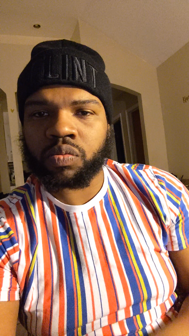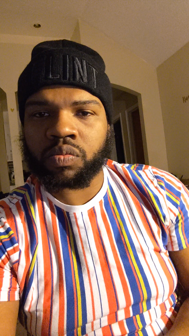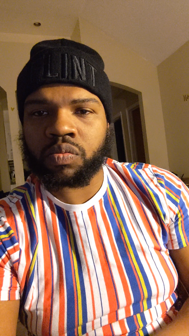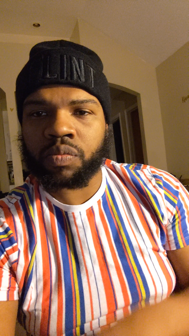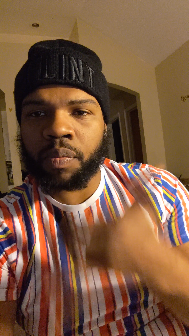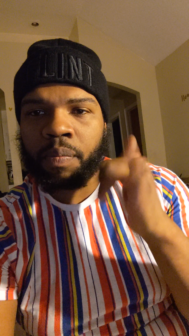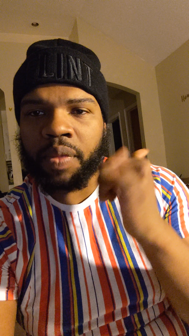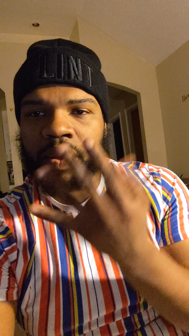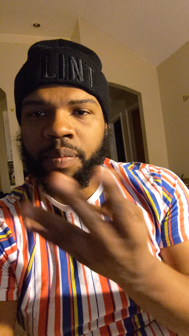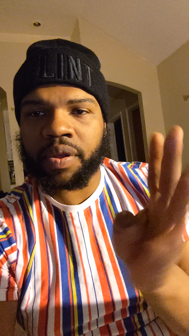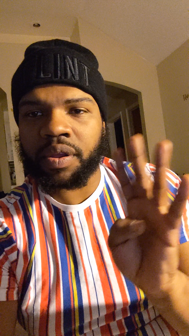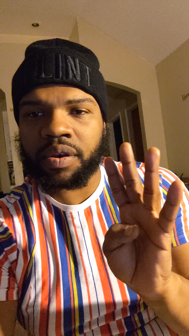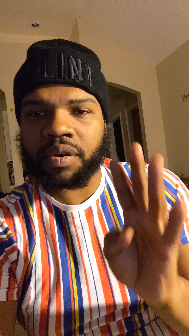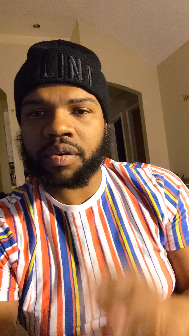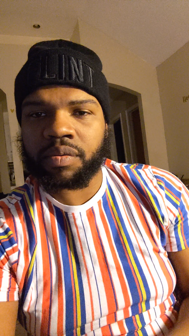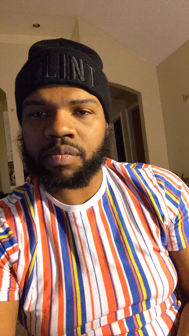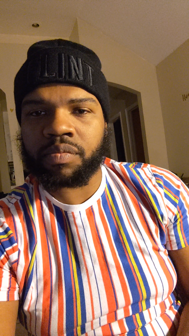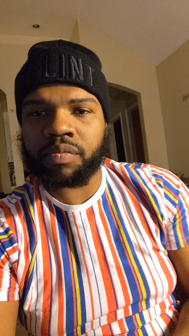playpen